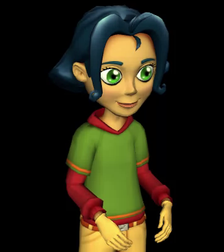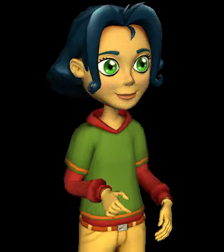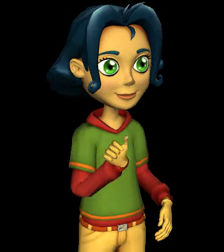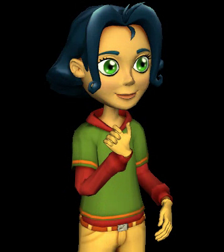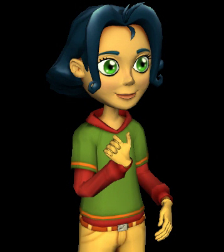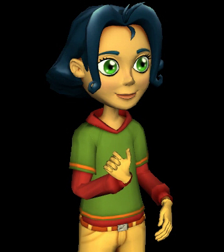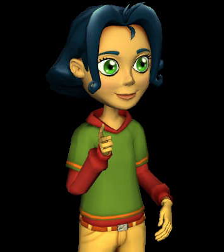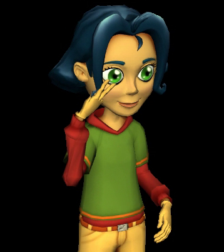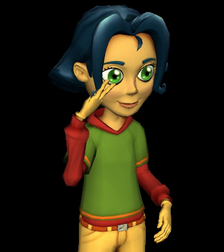نبيل